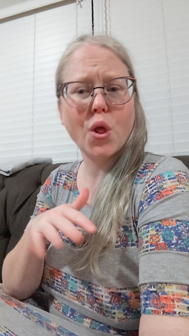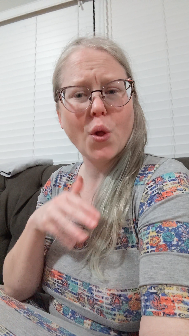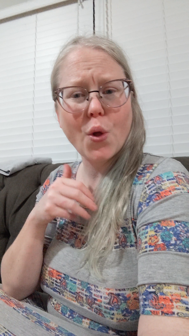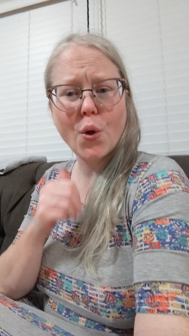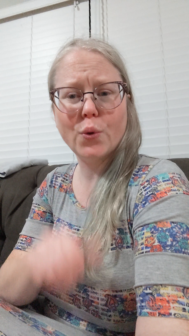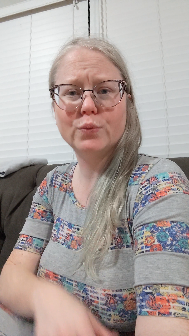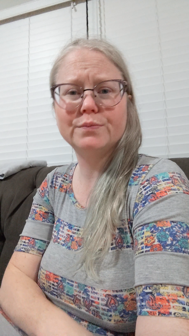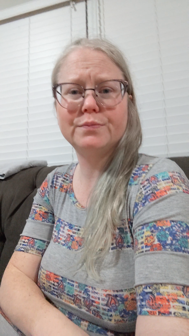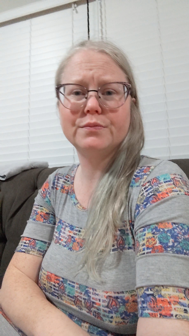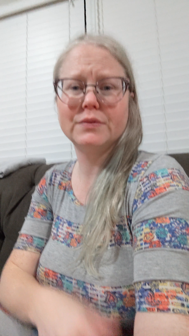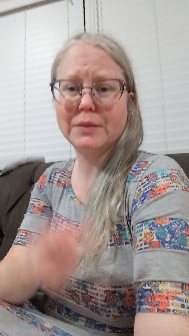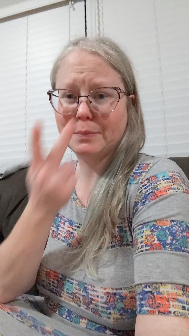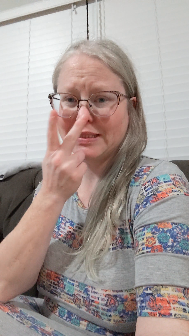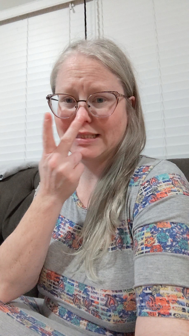penis